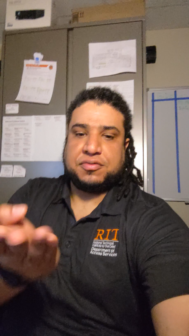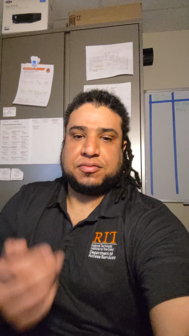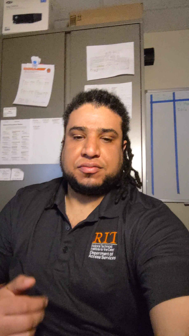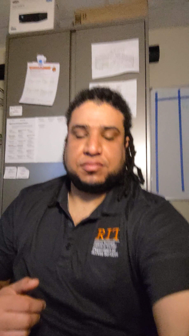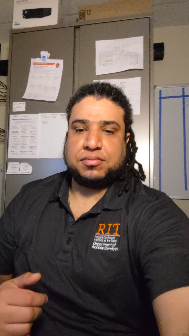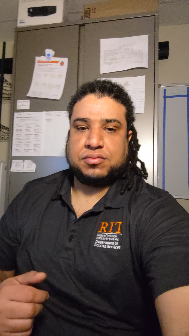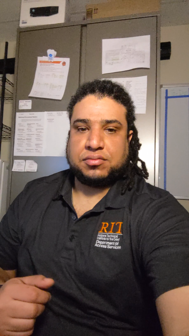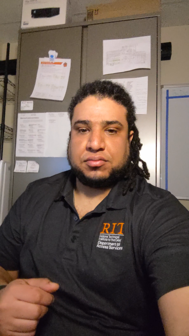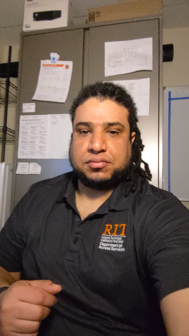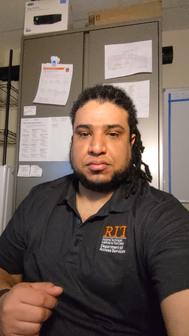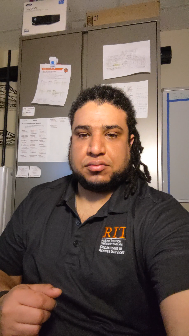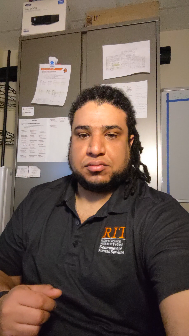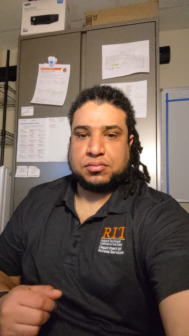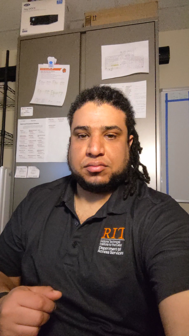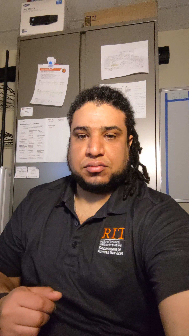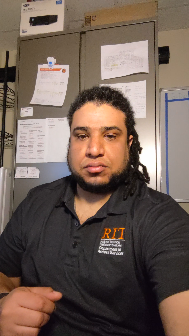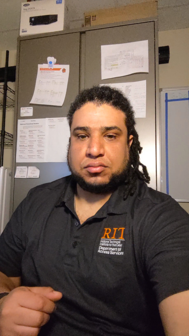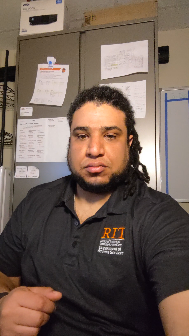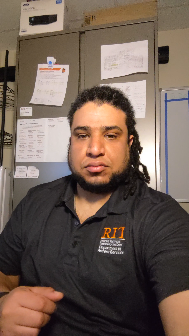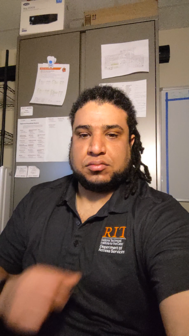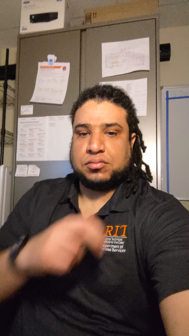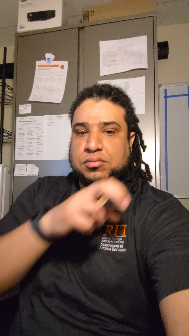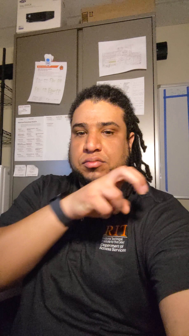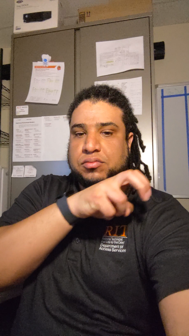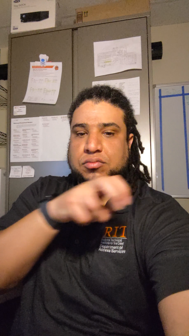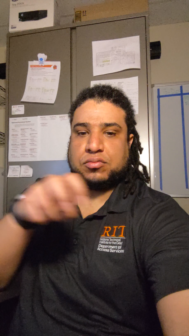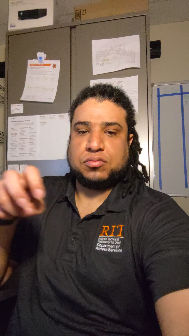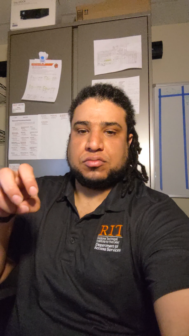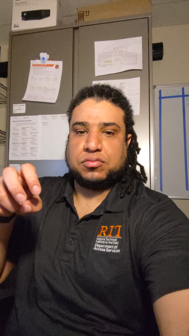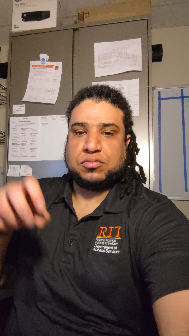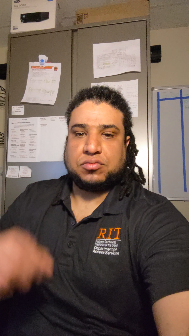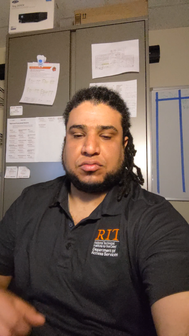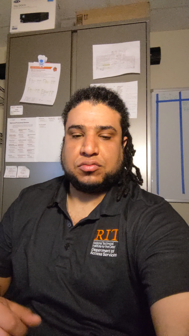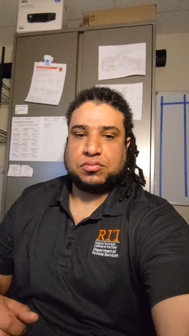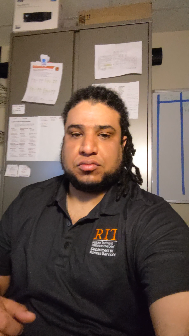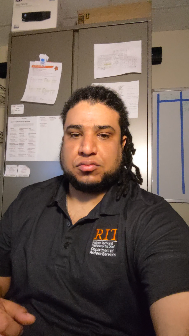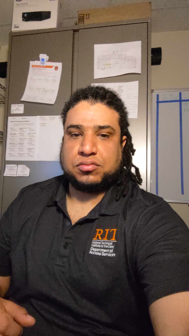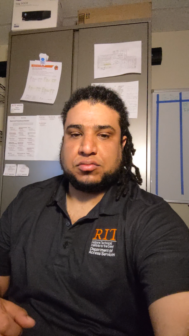porch